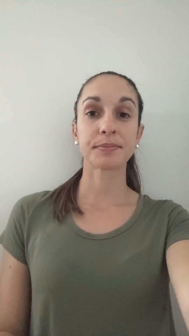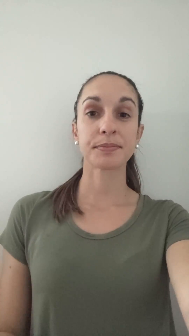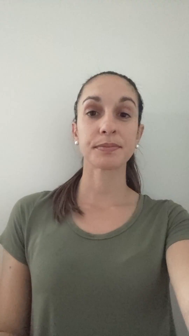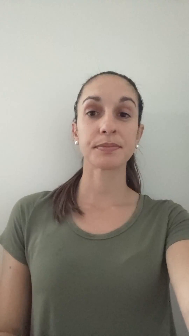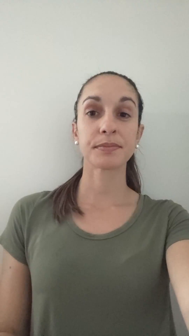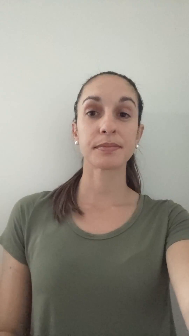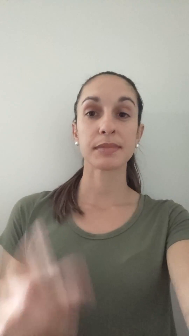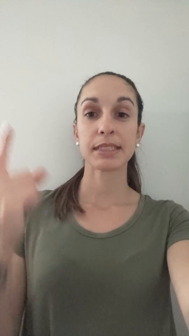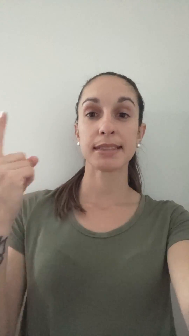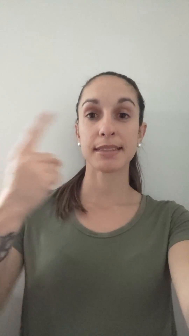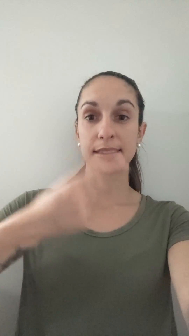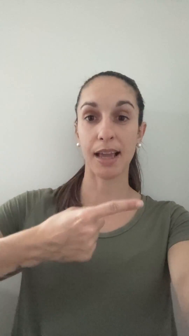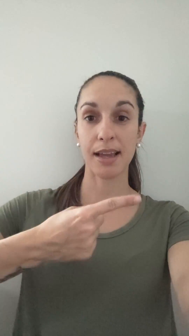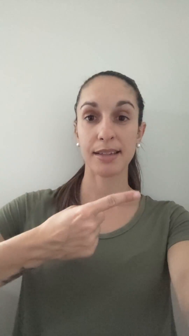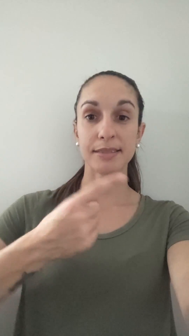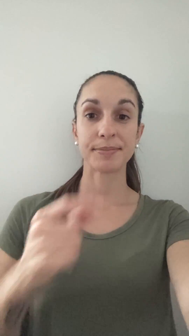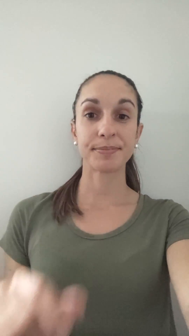day